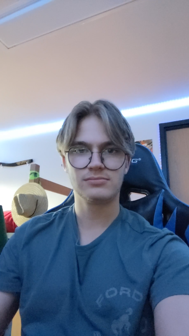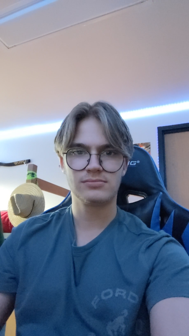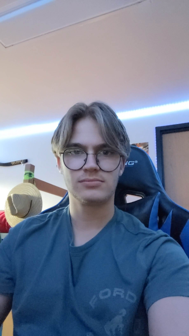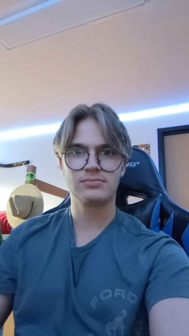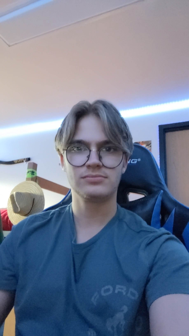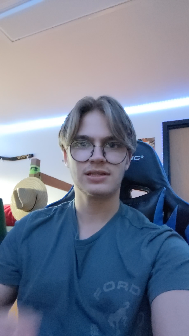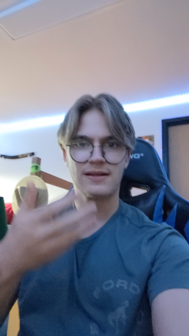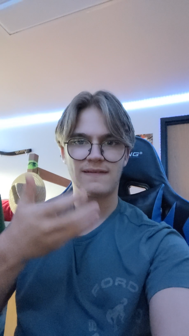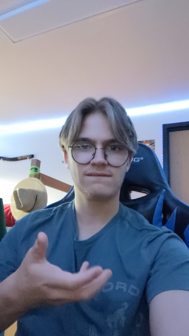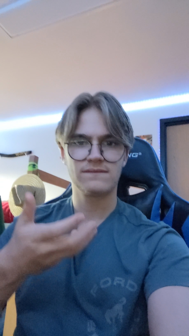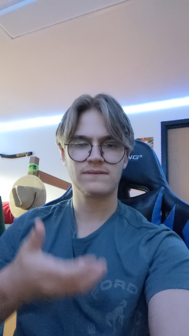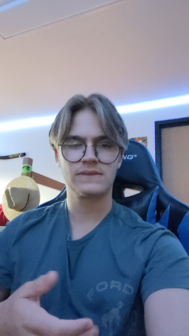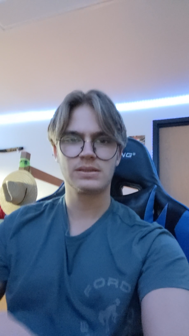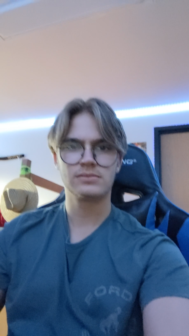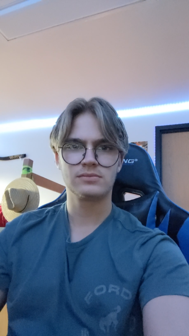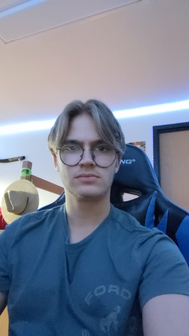heavy